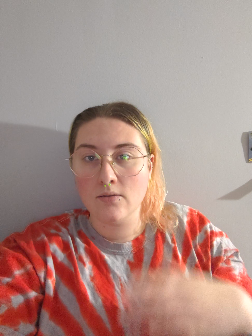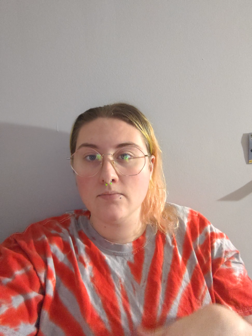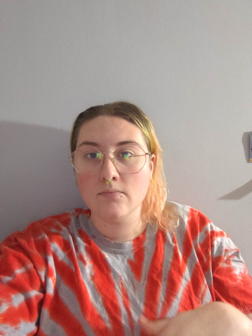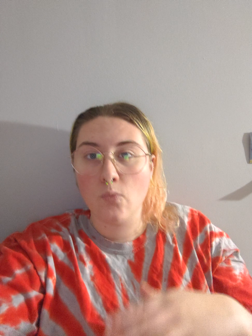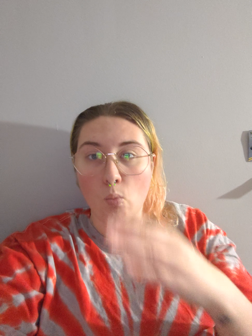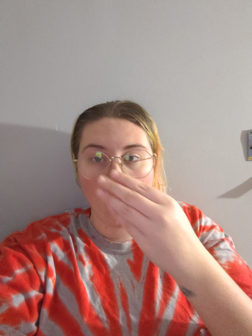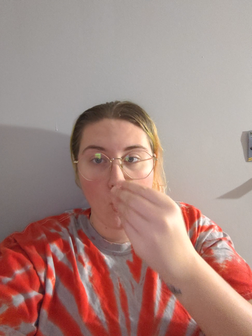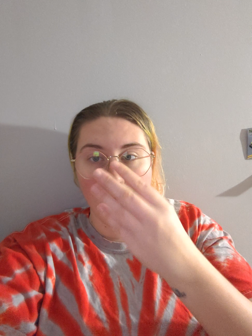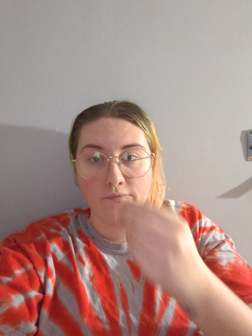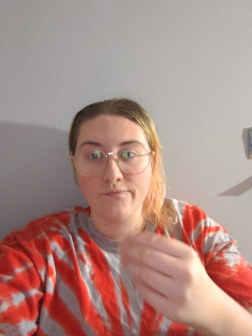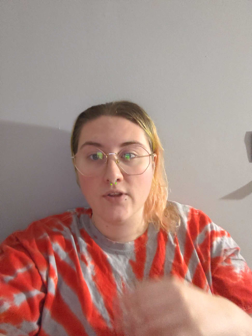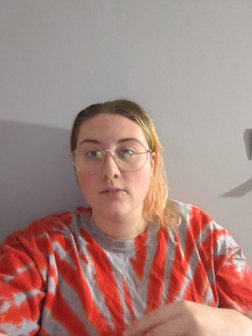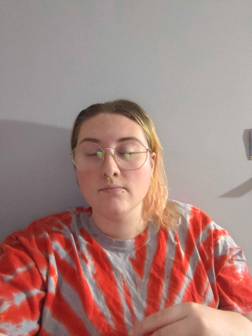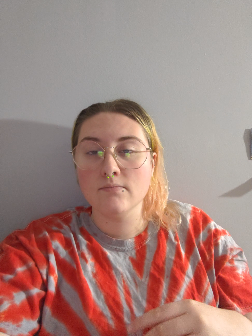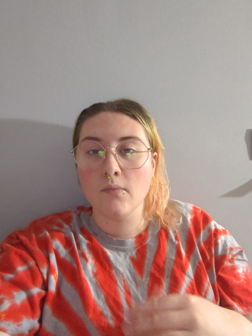wolf